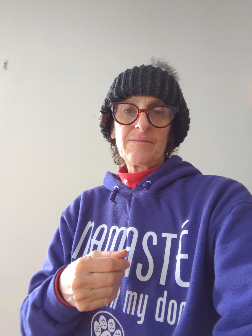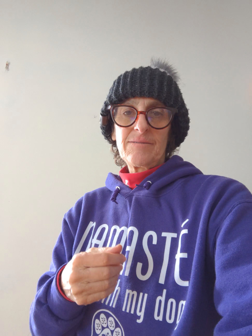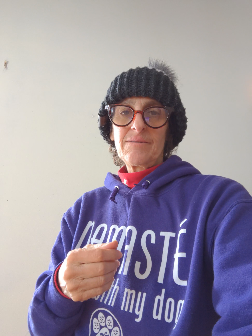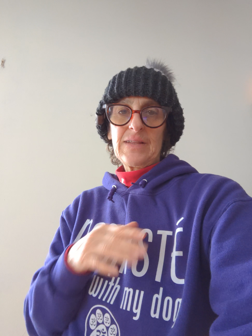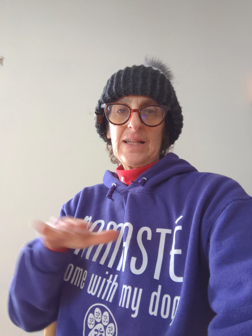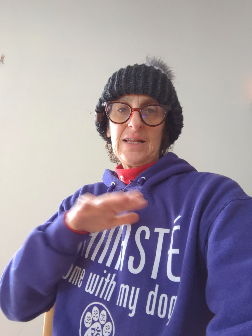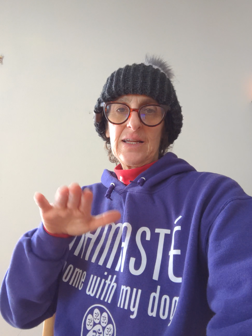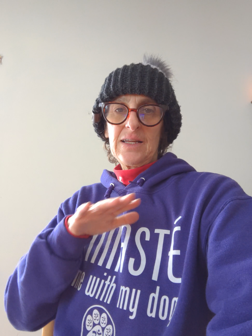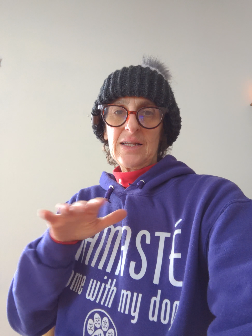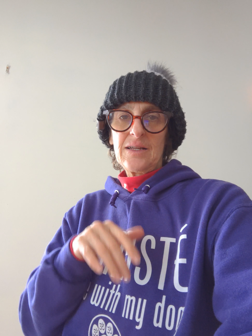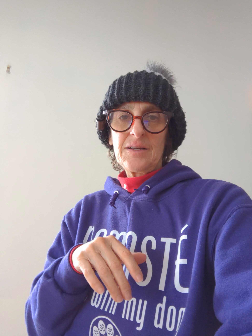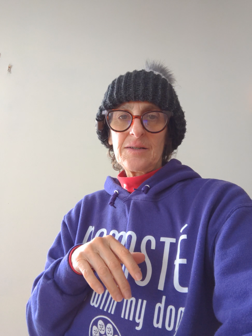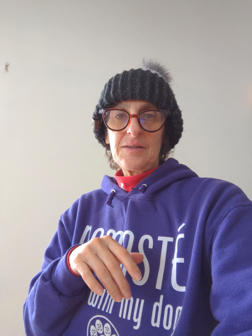clean